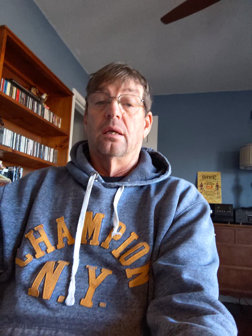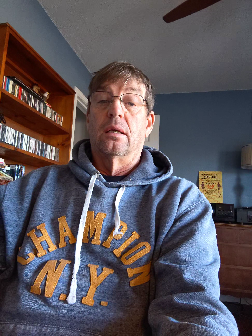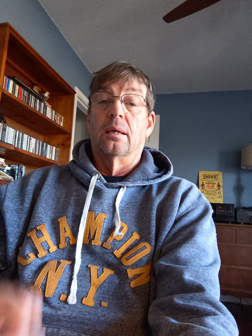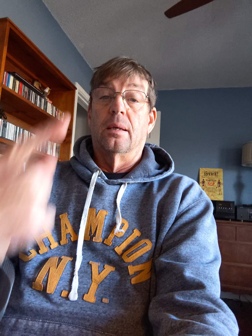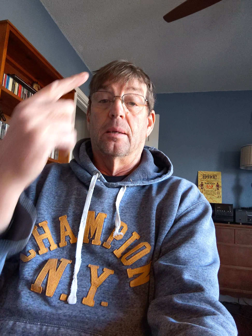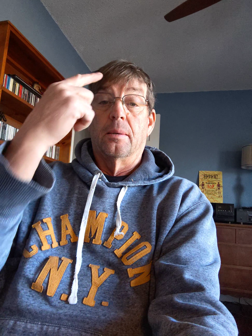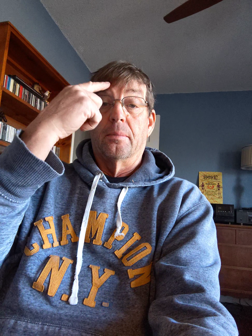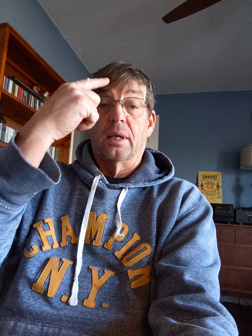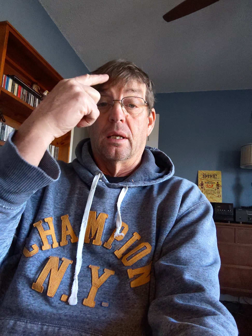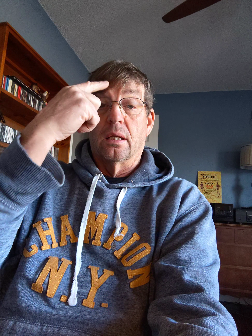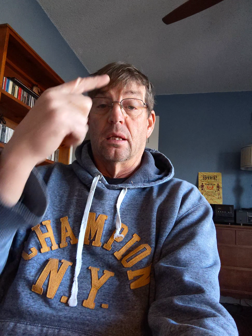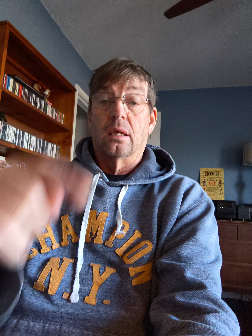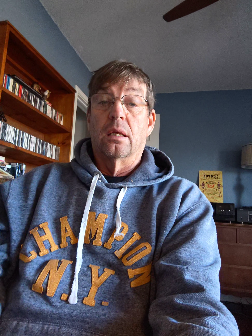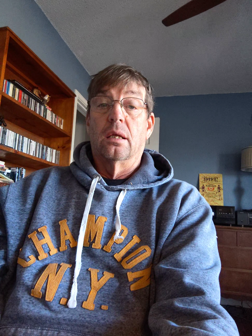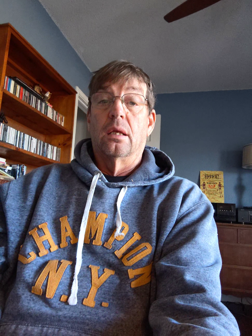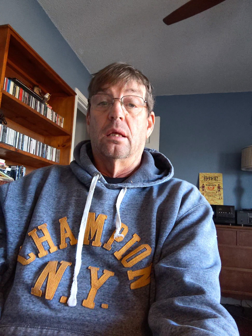penny